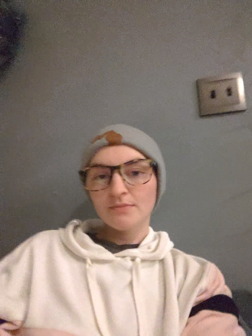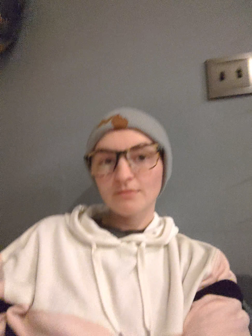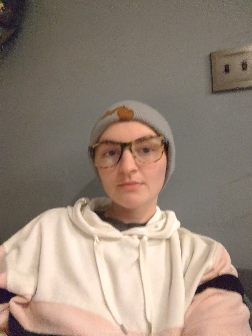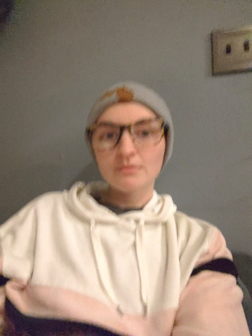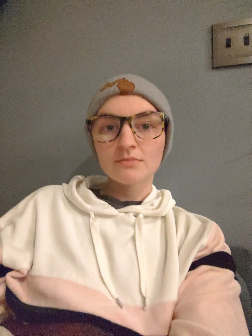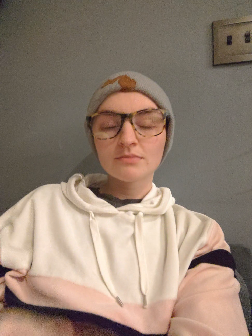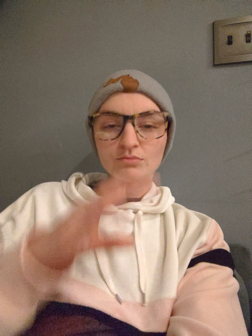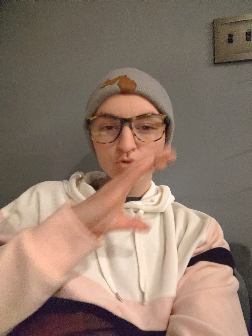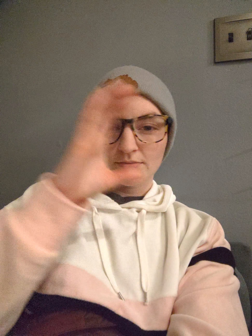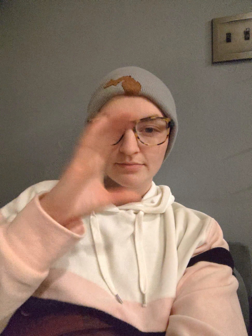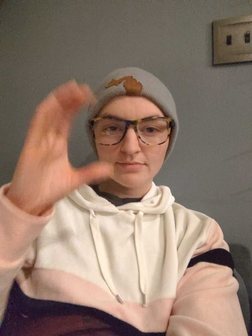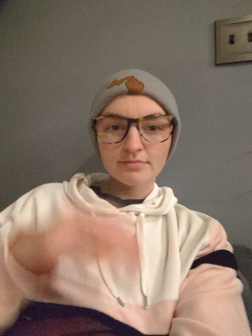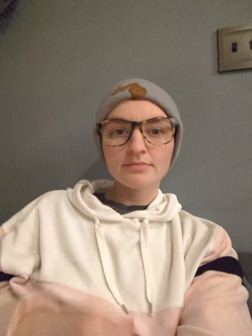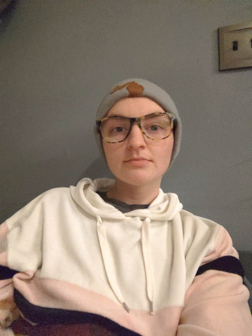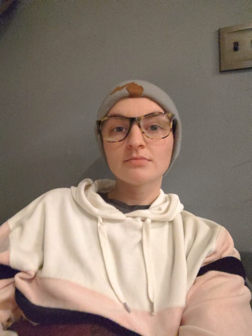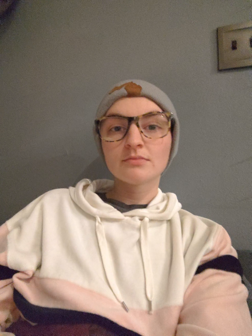cloud